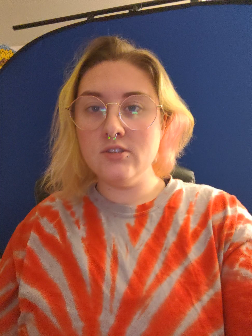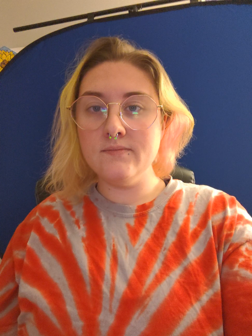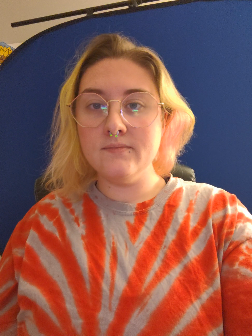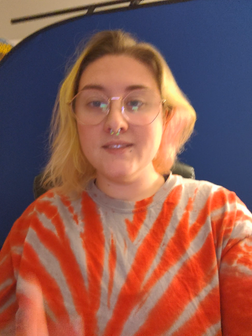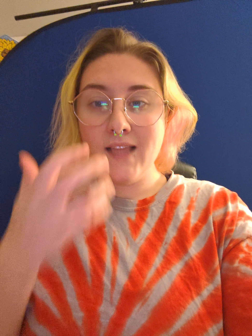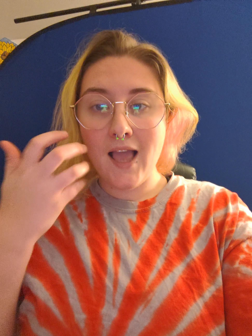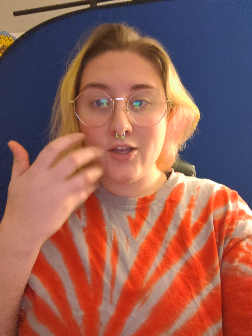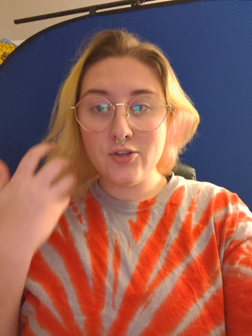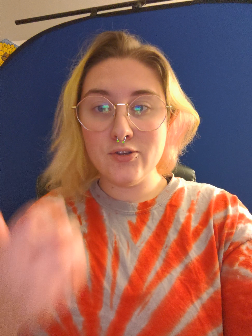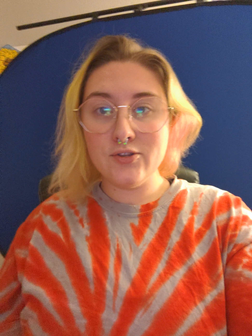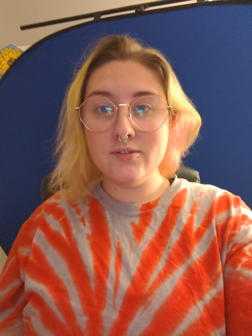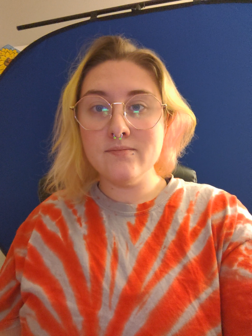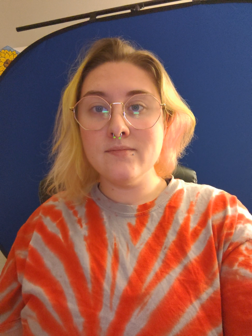tiger